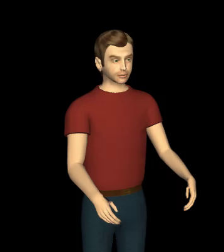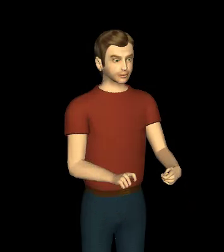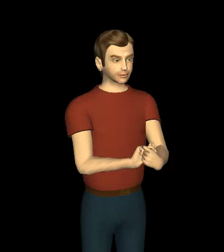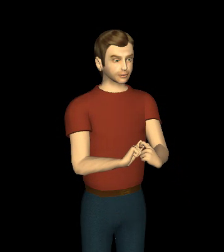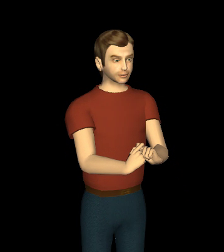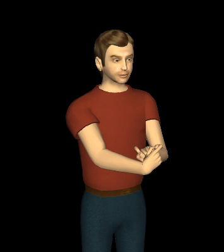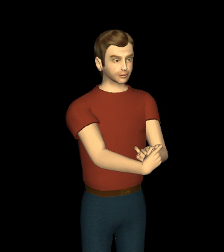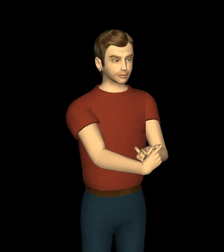يغير